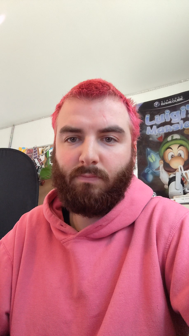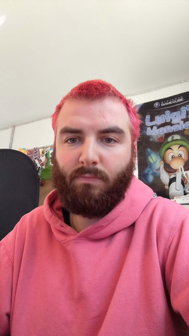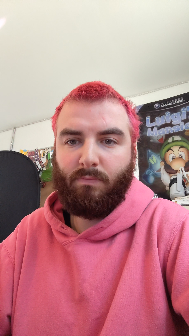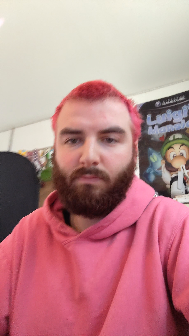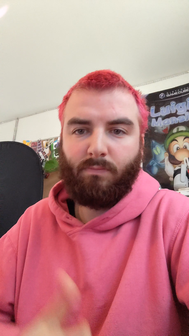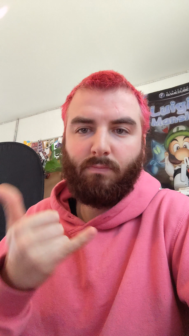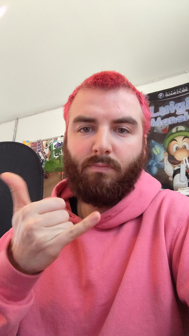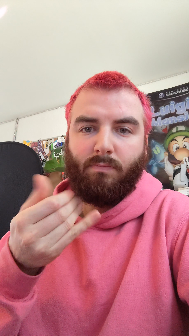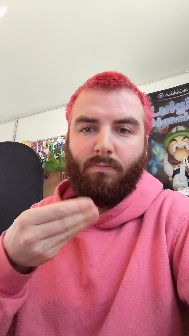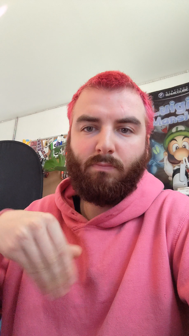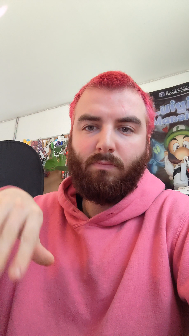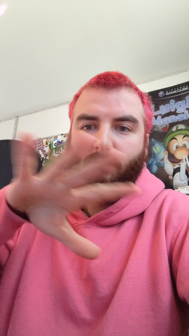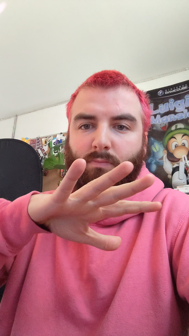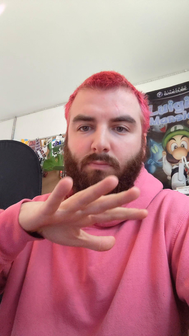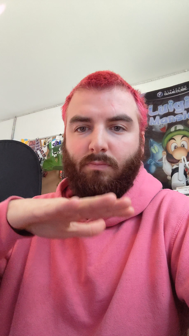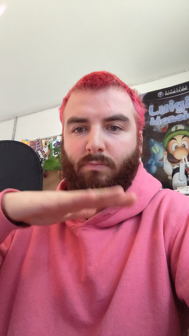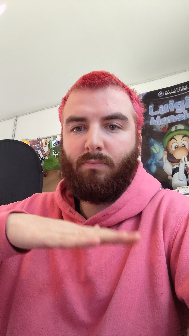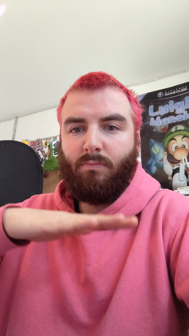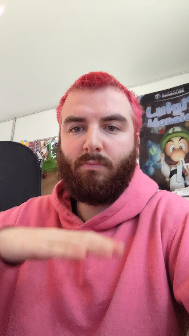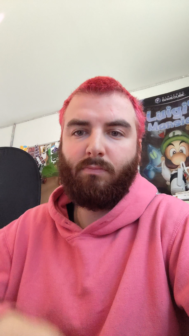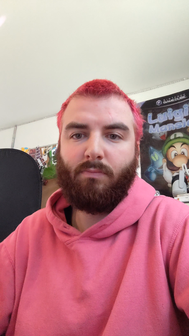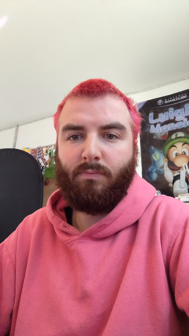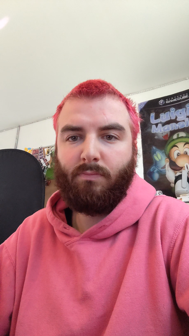playground